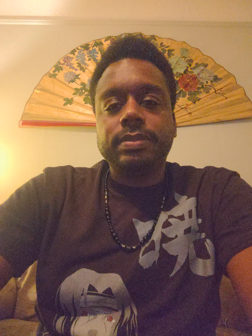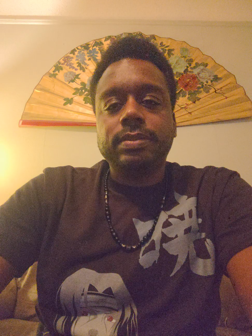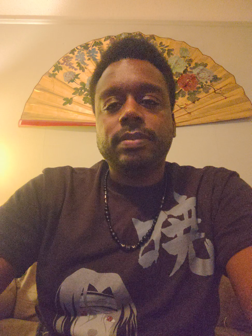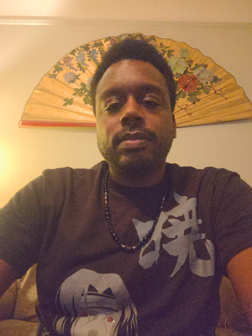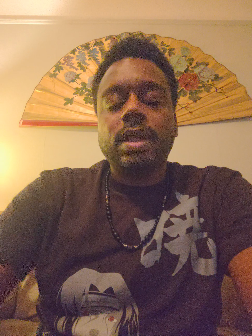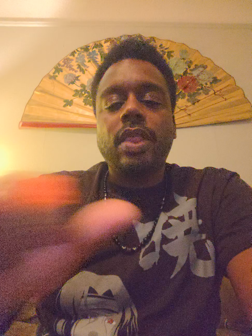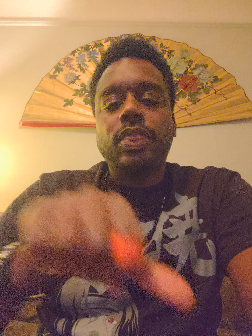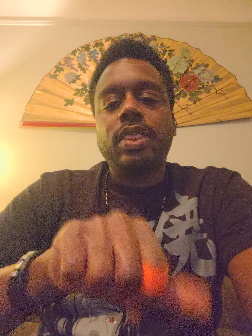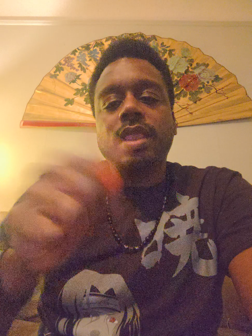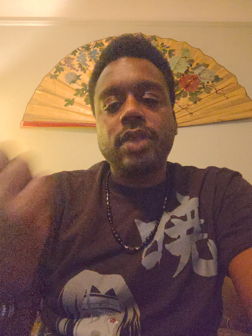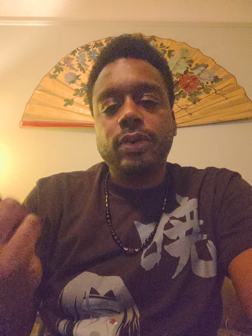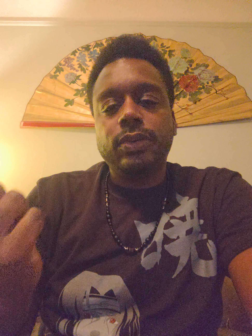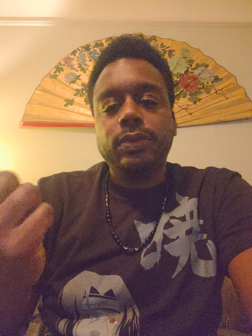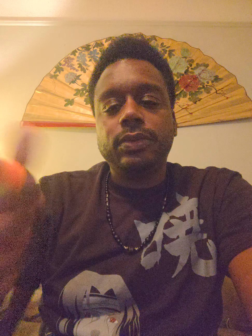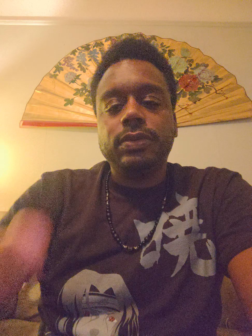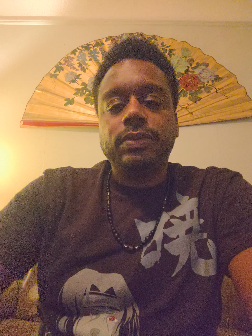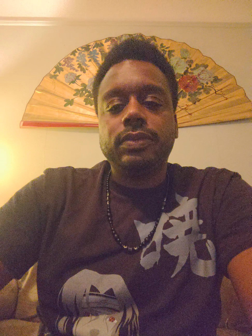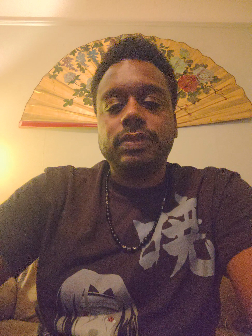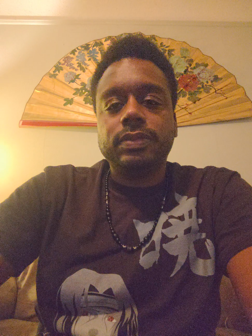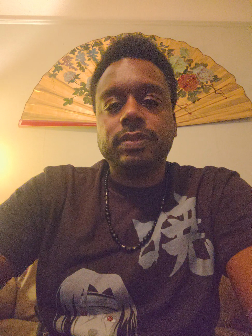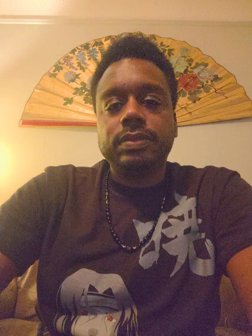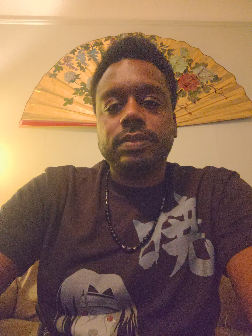another